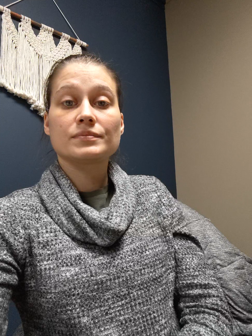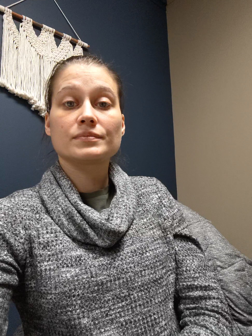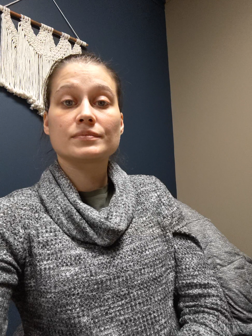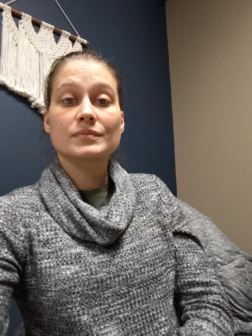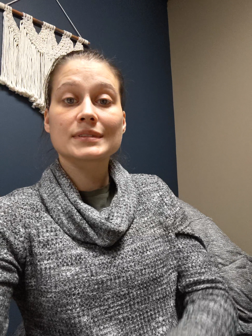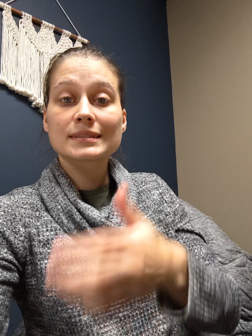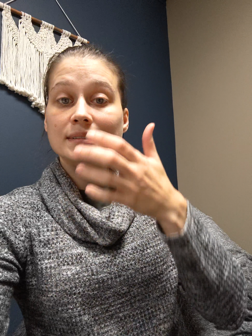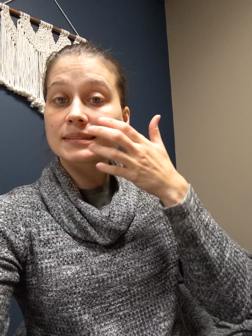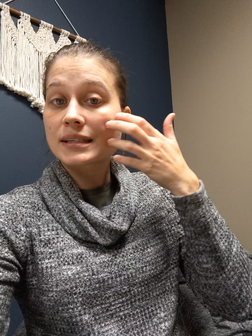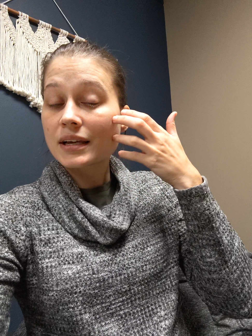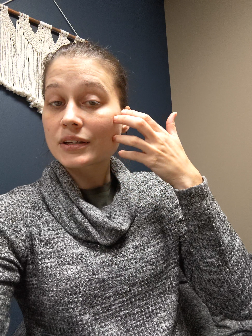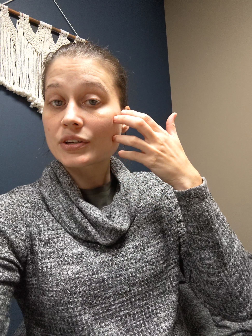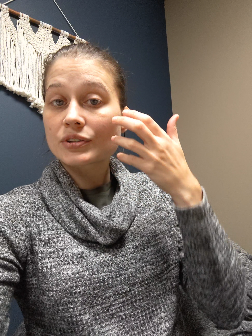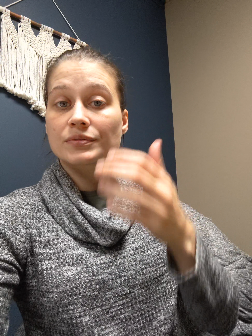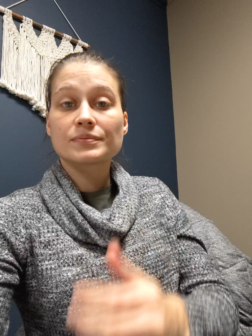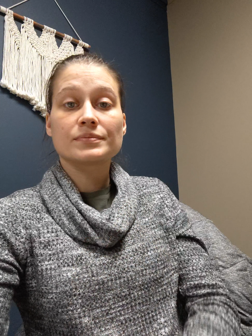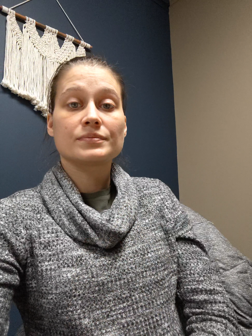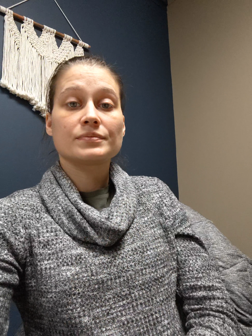tiger